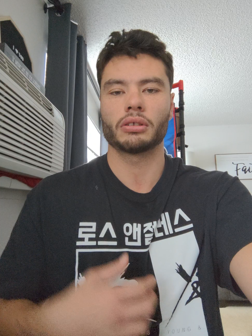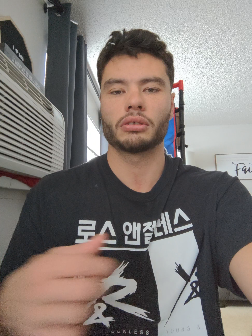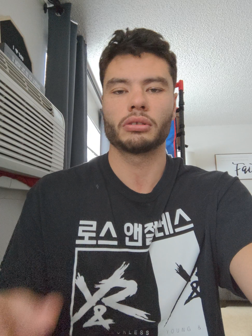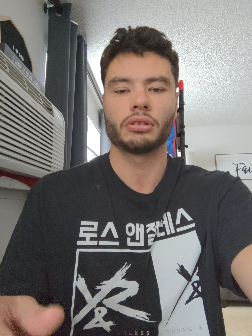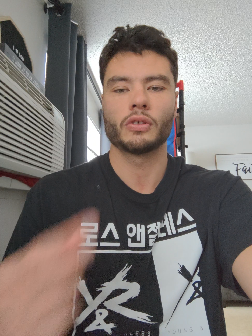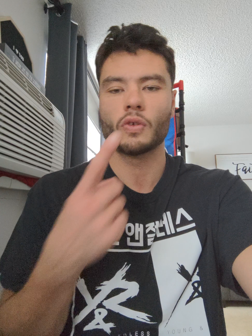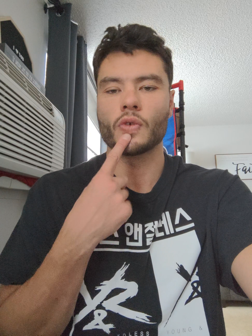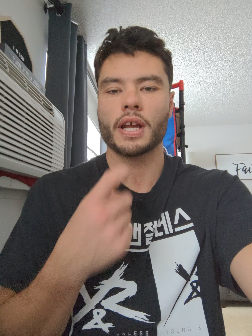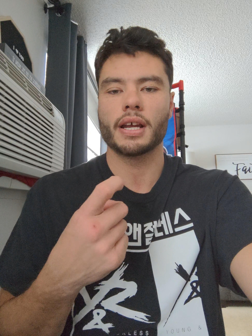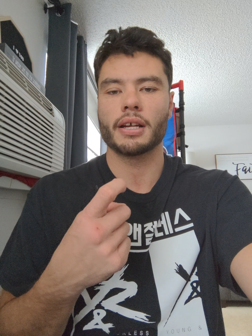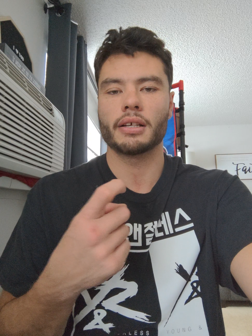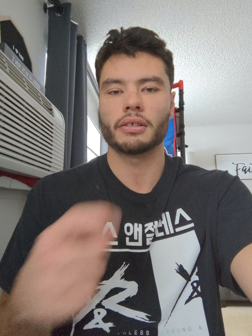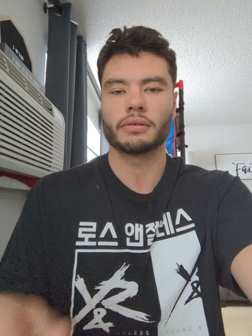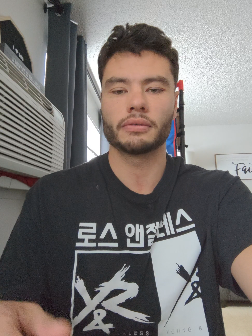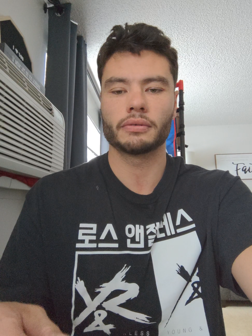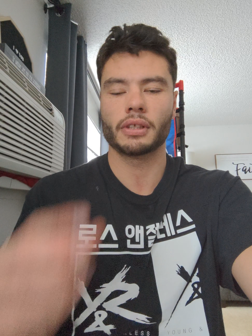red